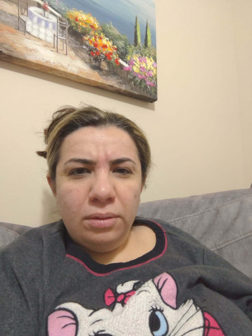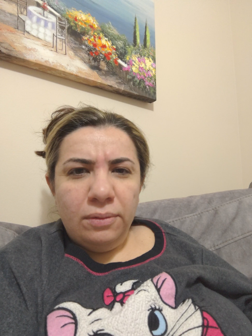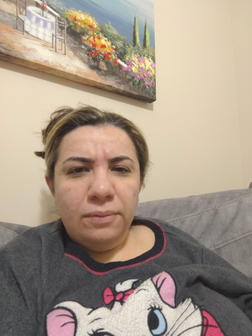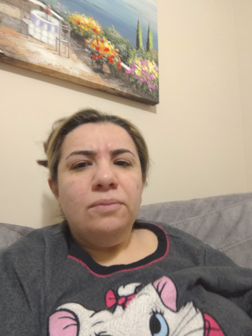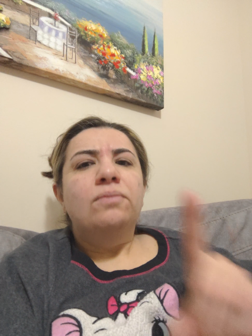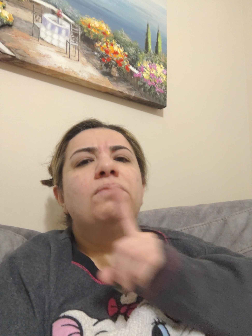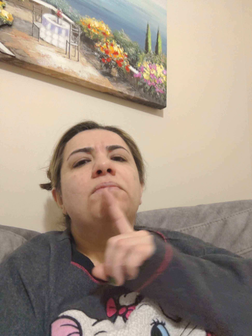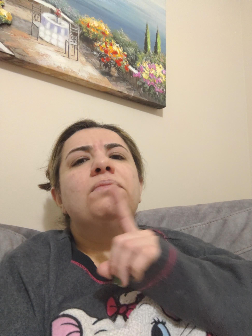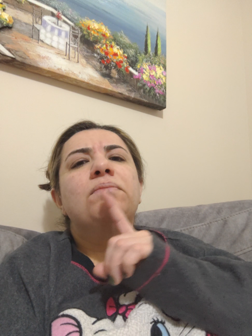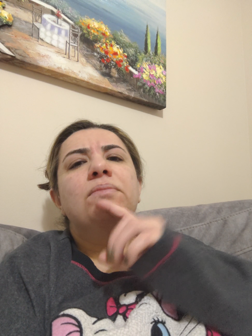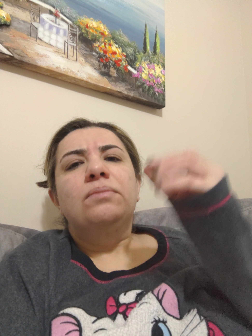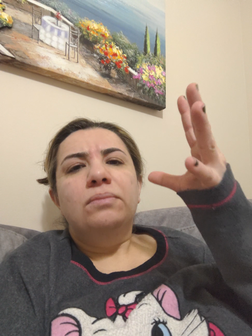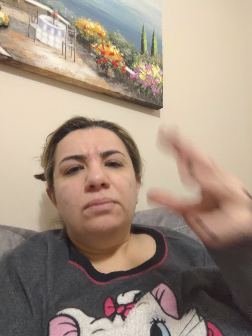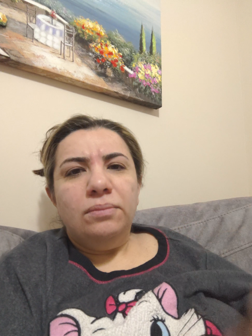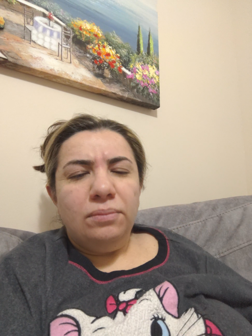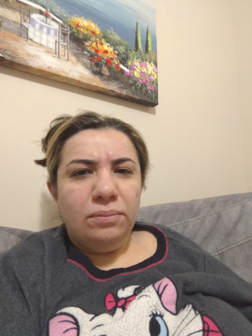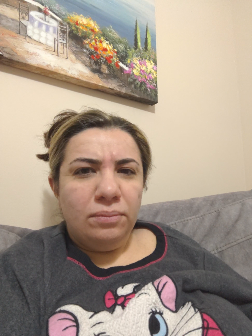lamp